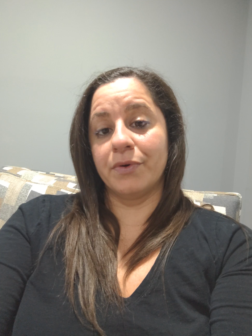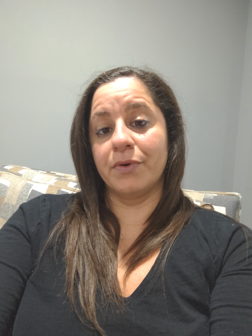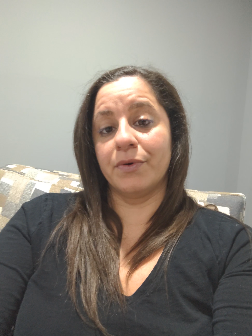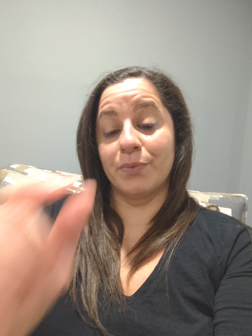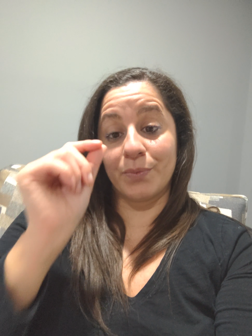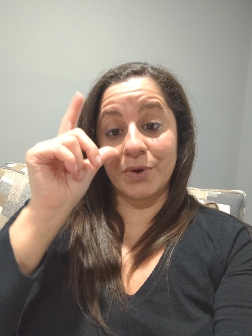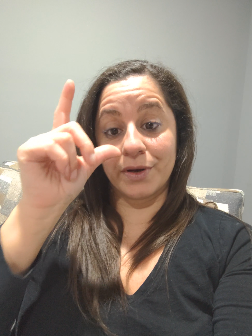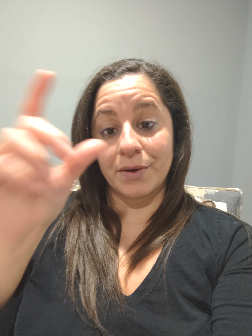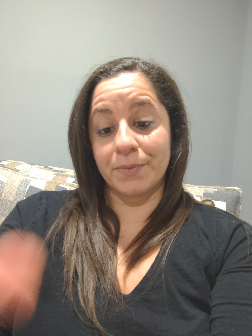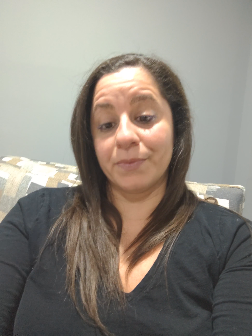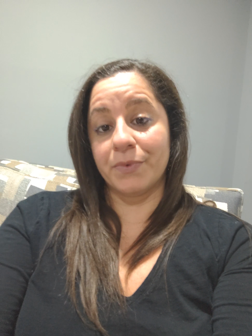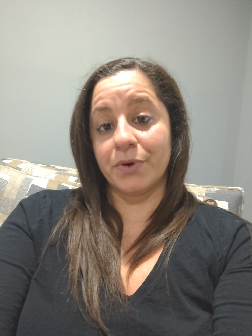awake